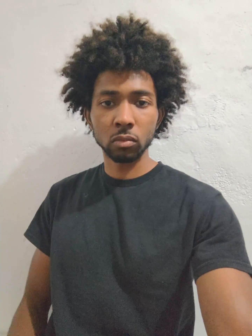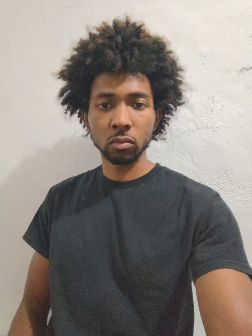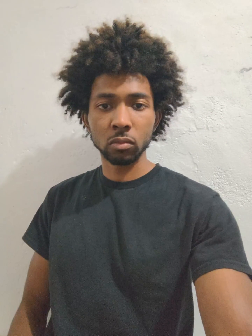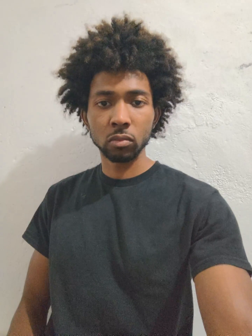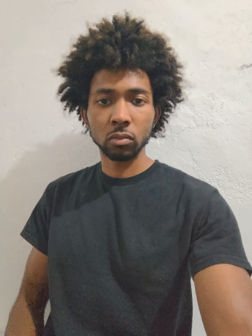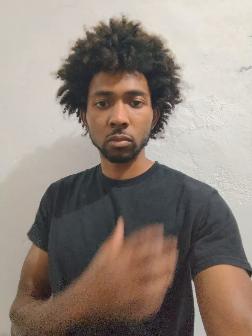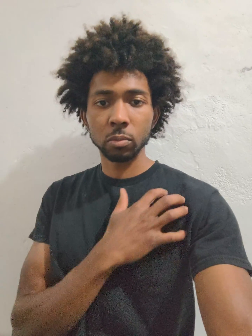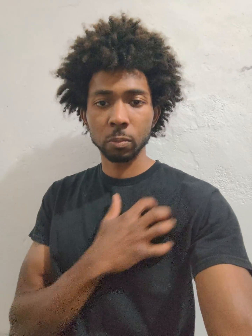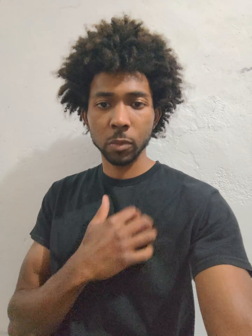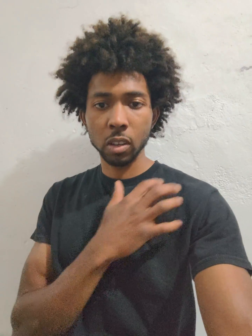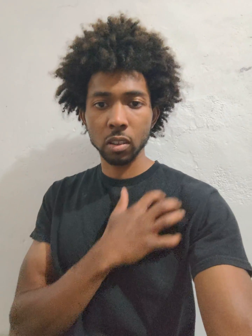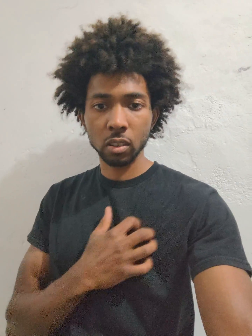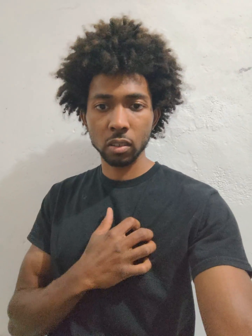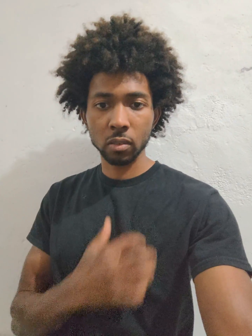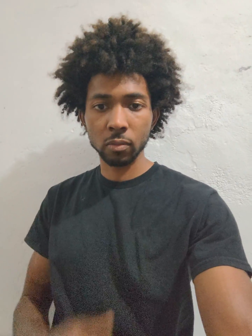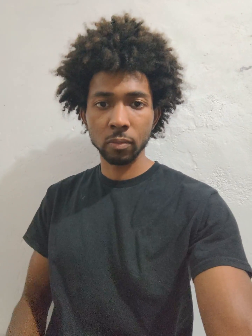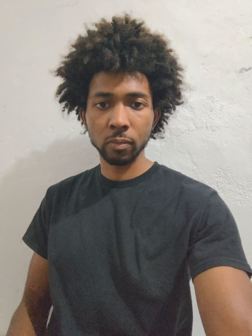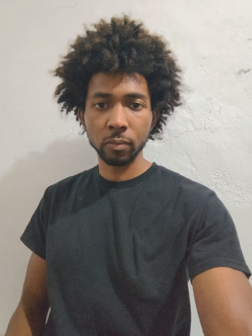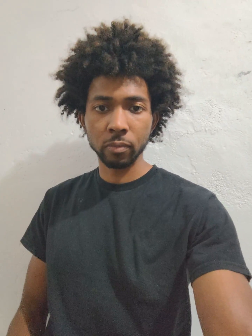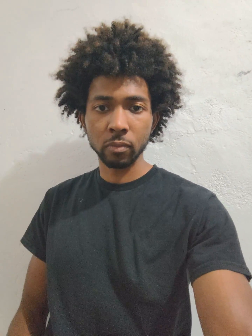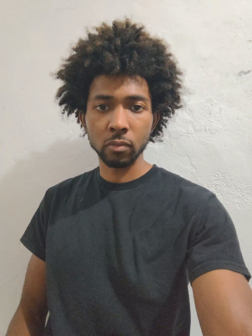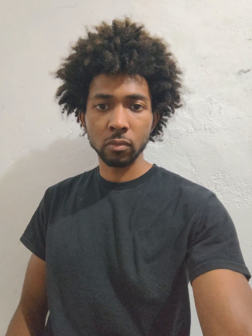bear